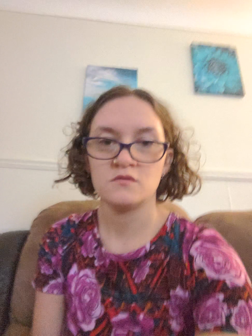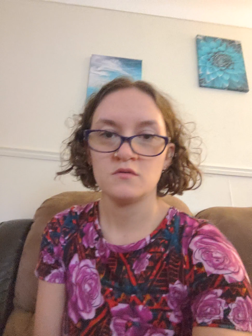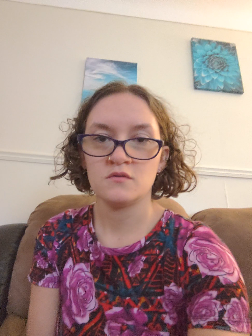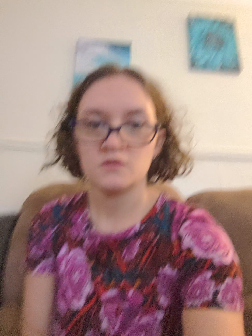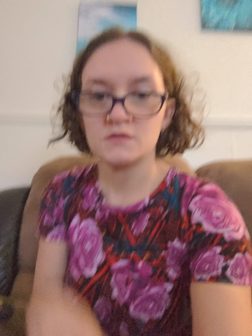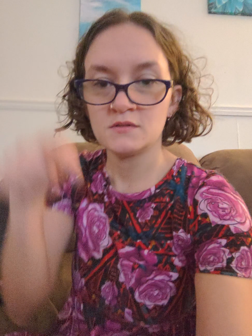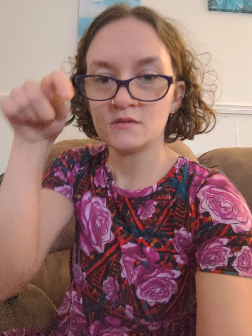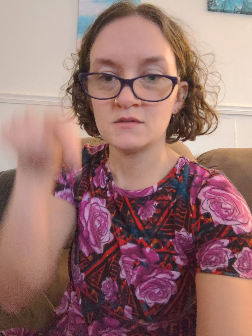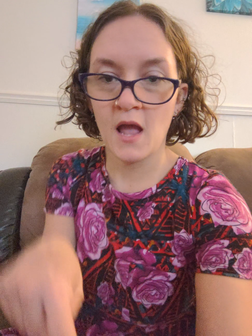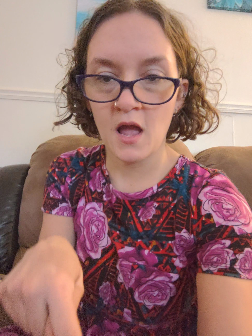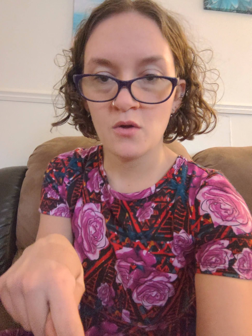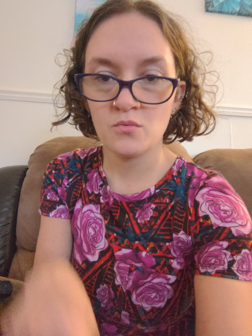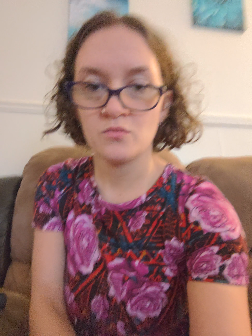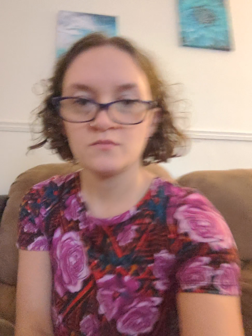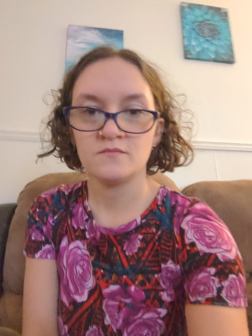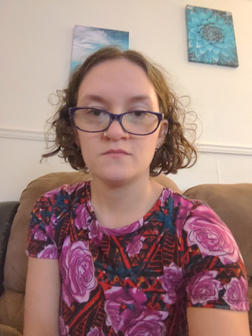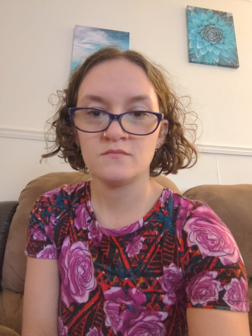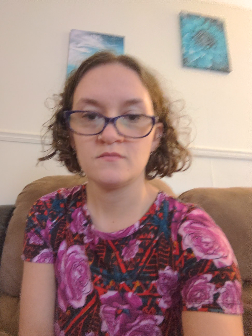down